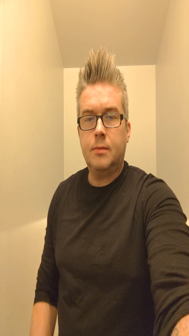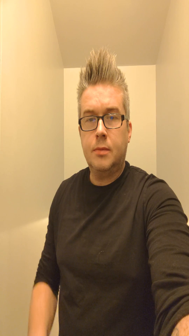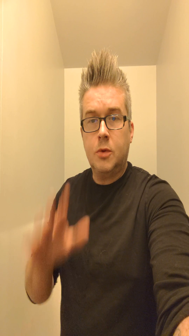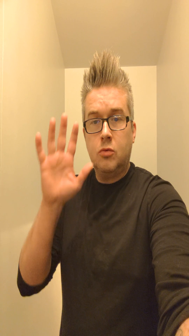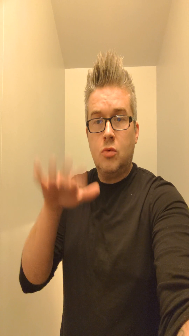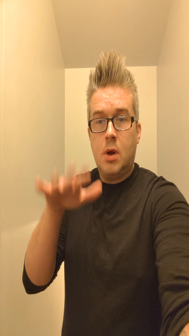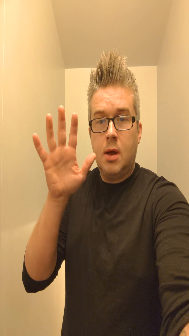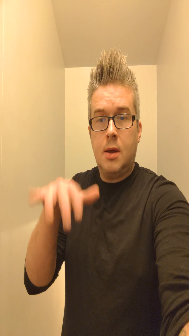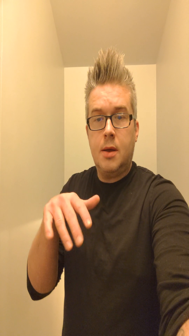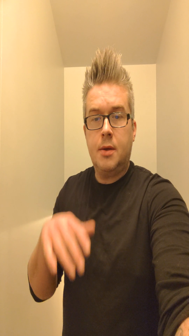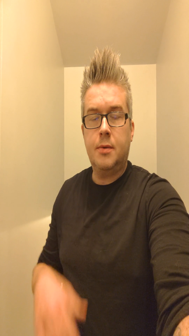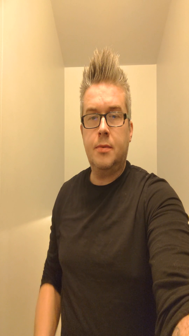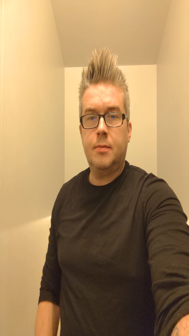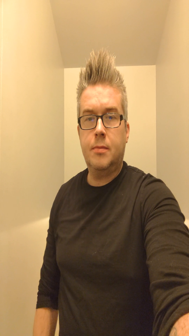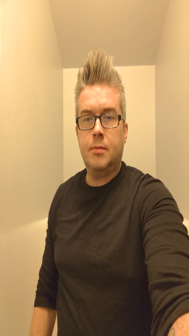rain